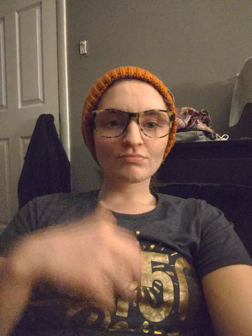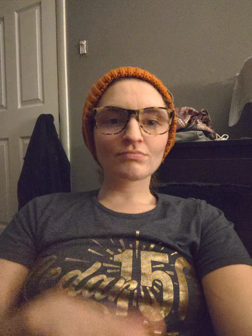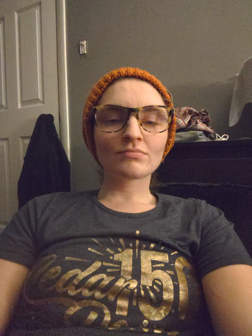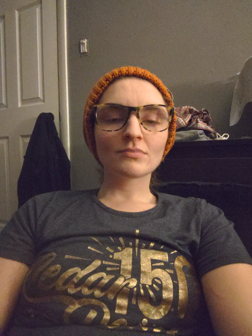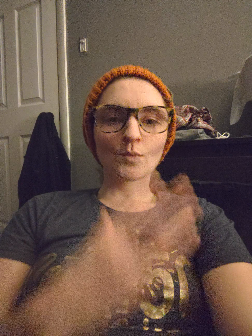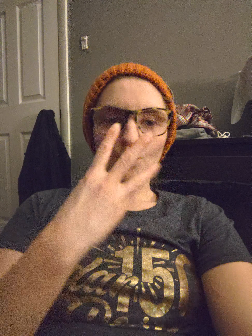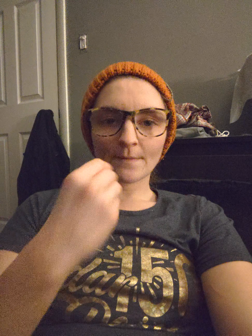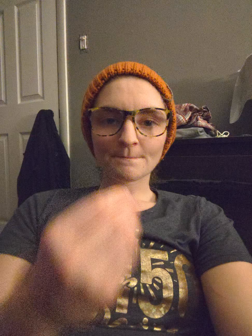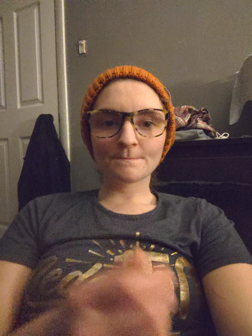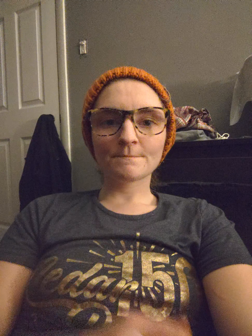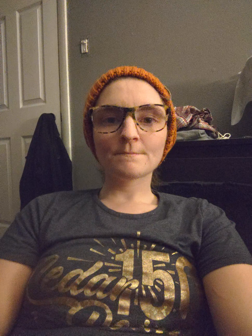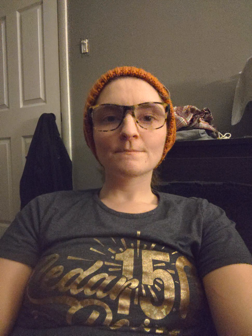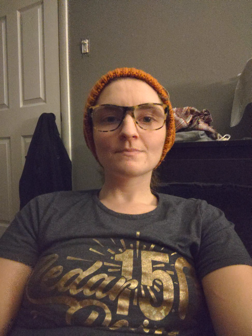wolf